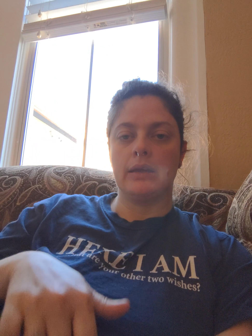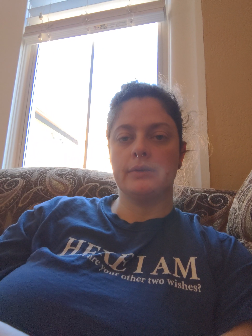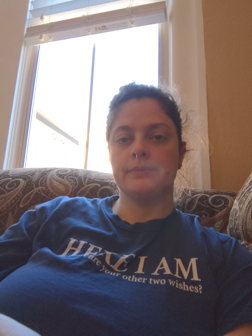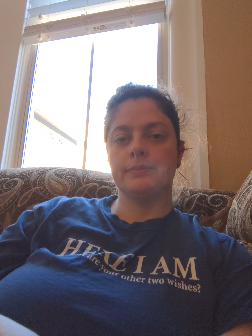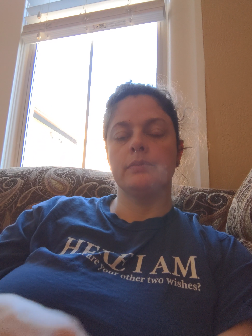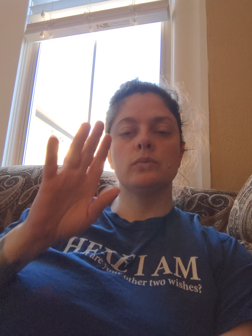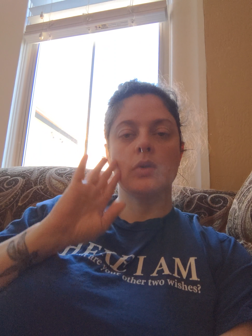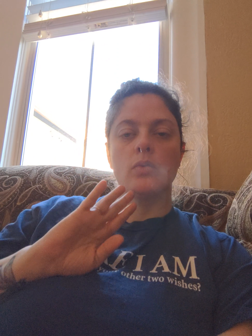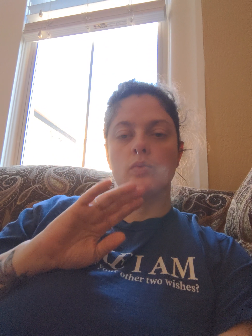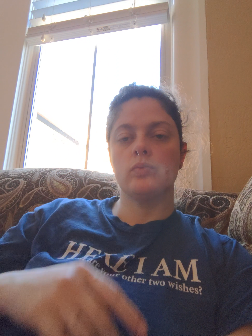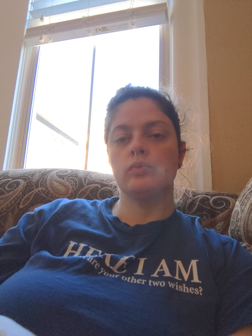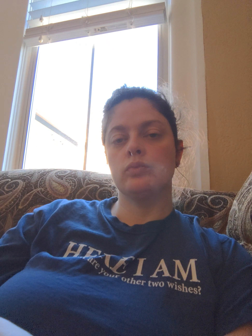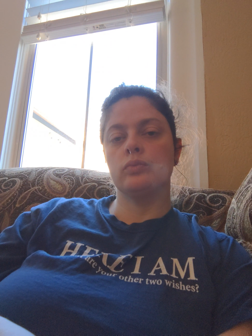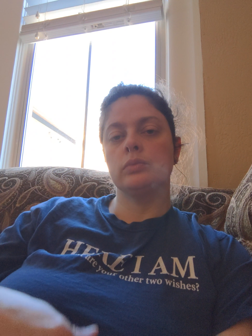brown